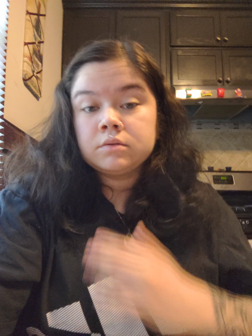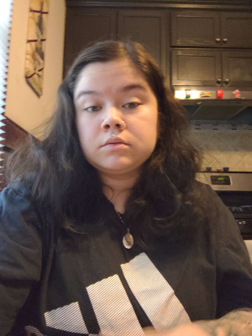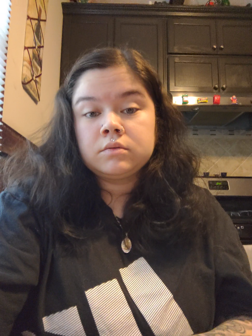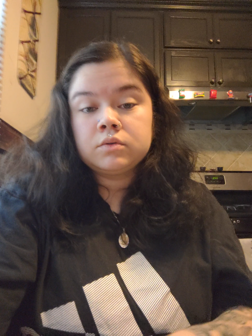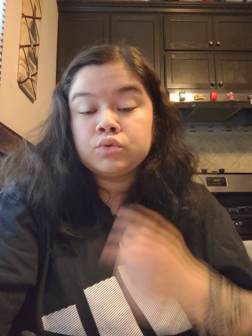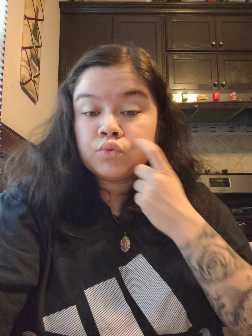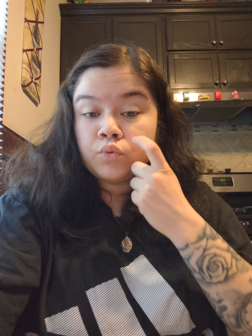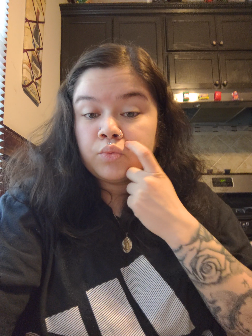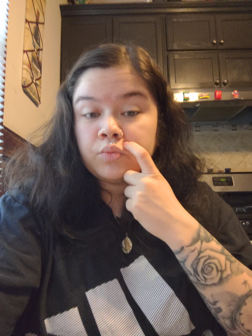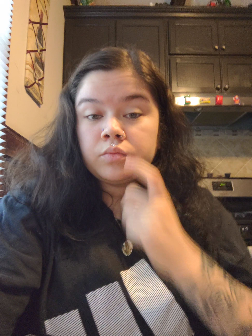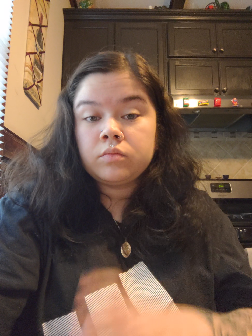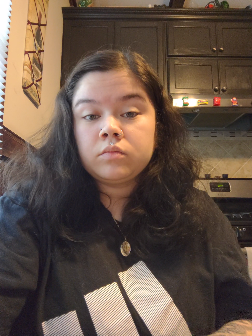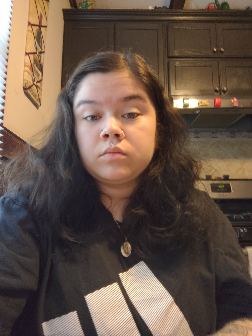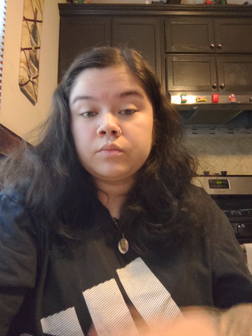tooth